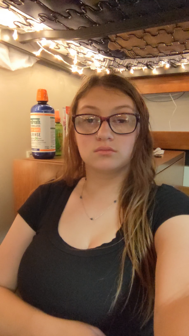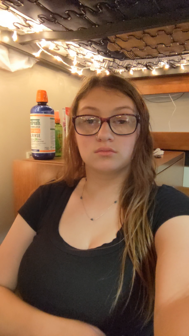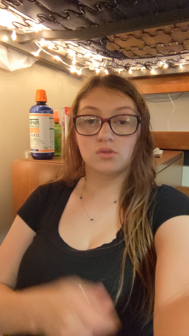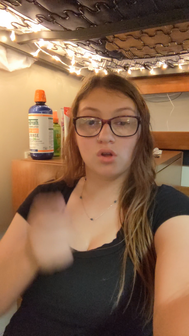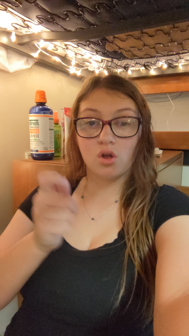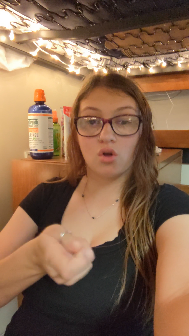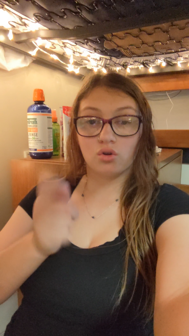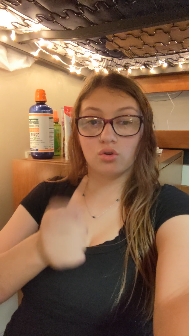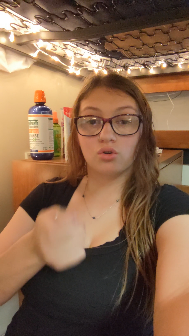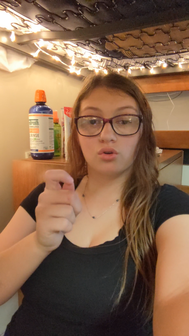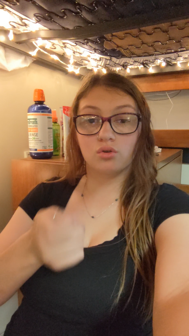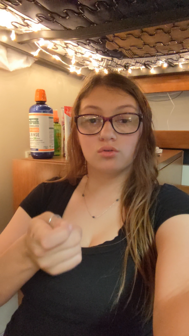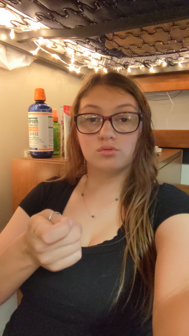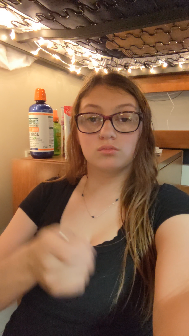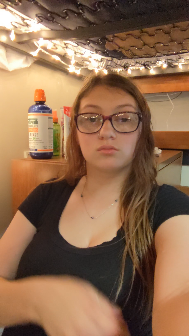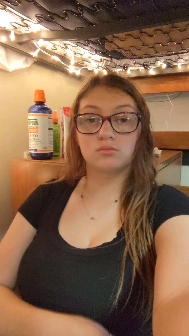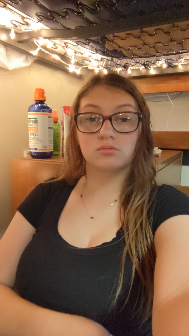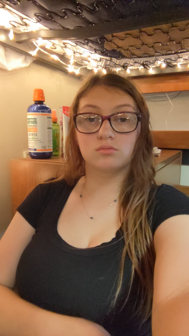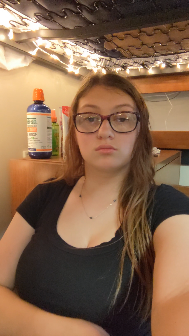cart